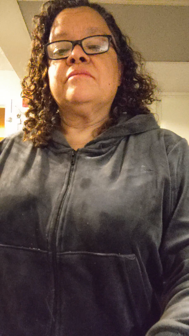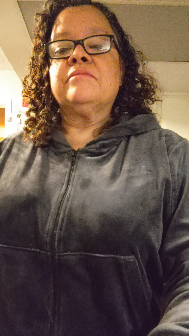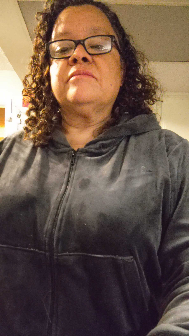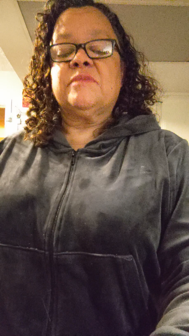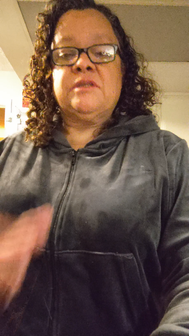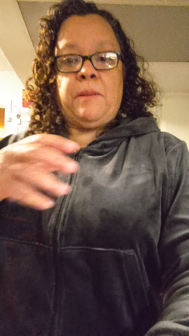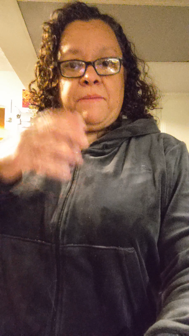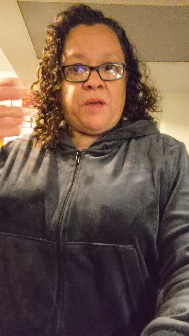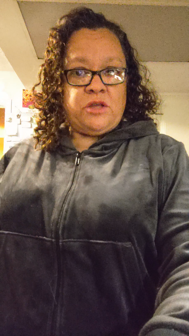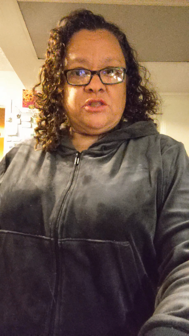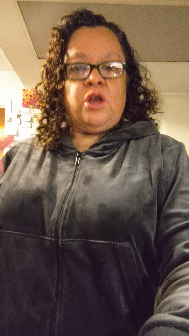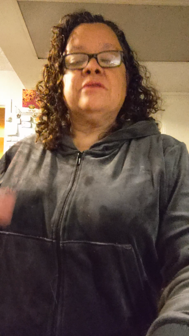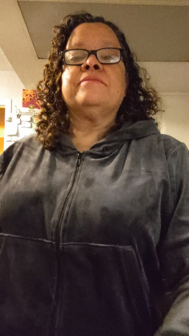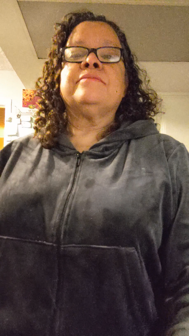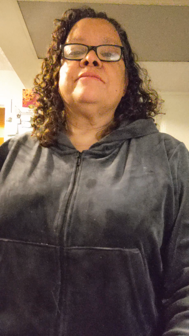much